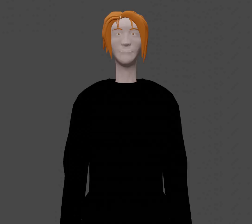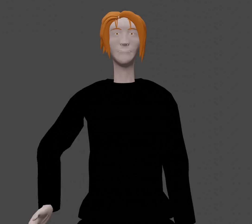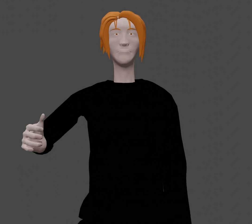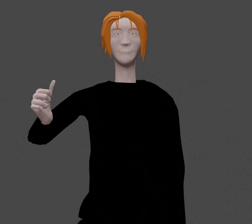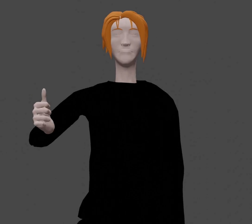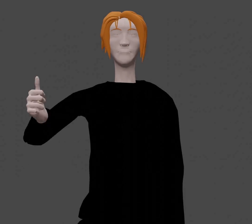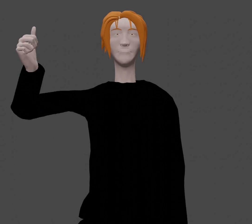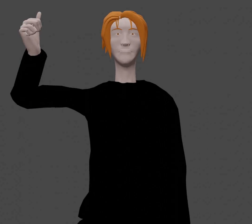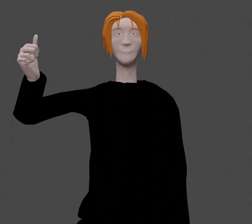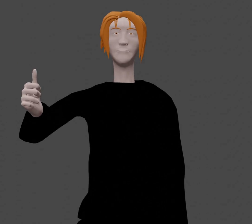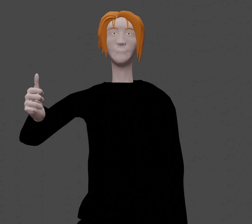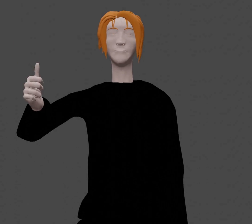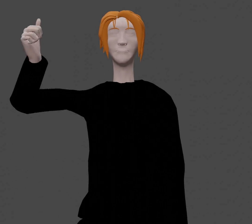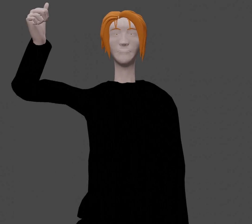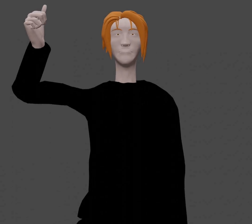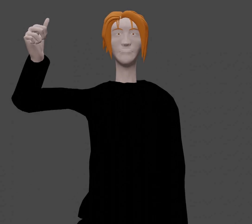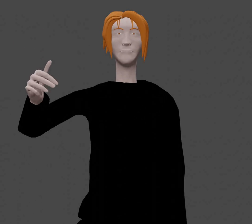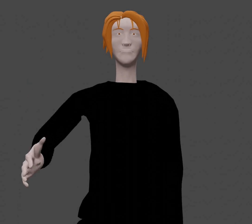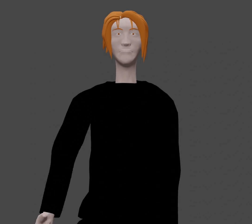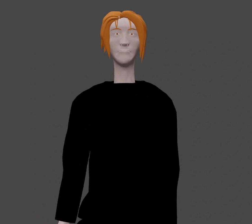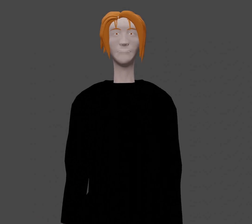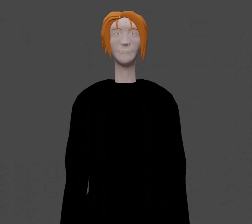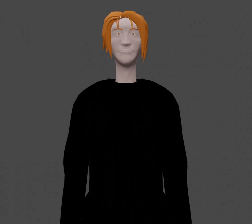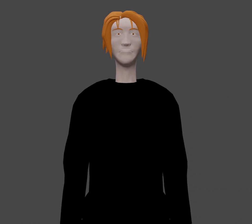Authority